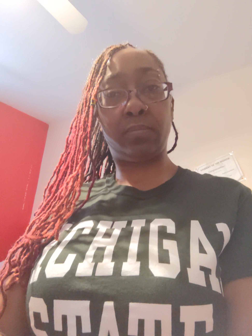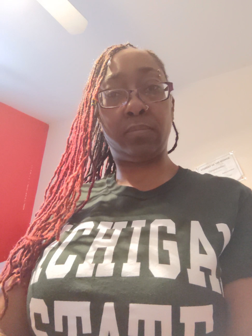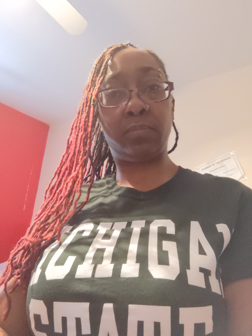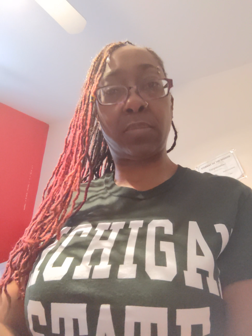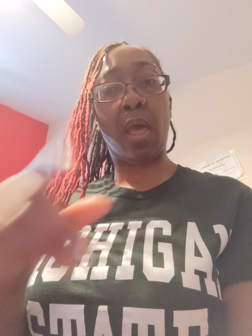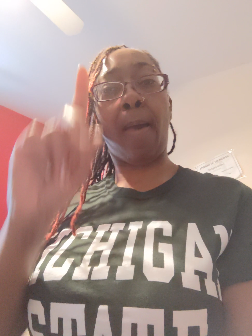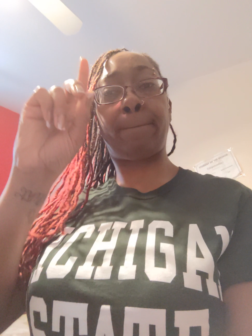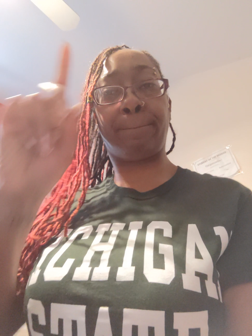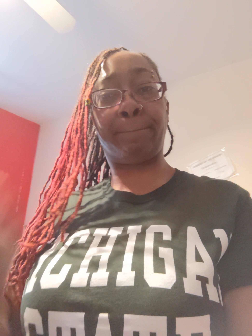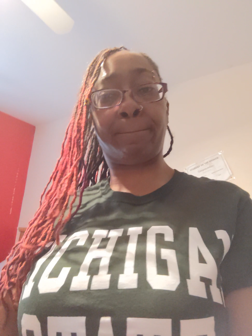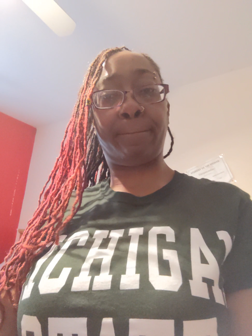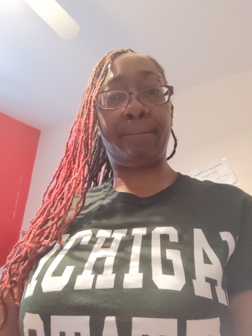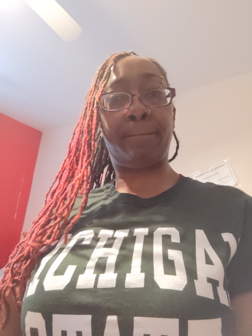up